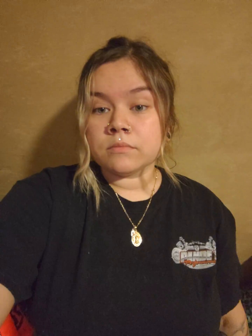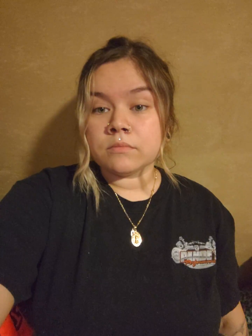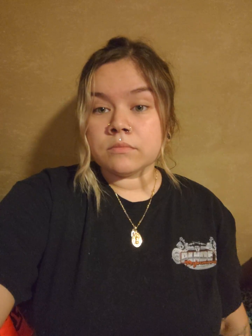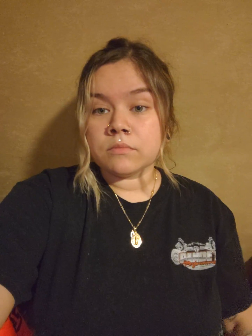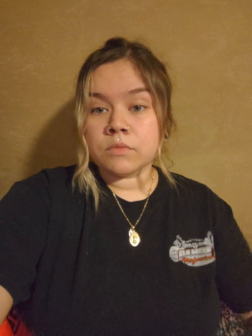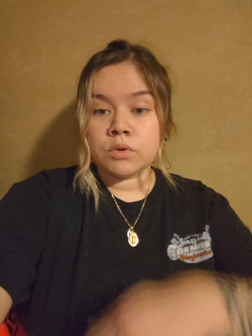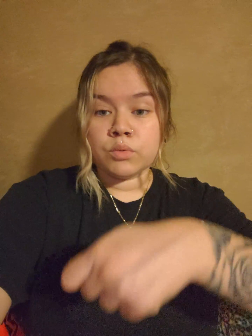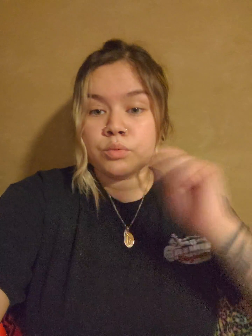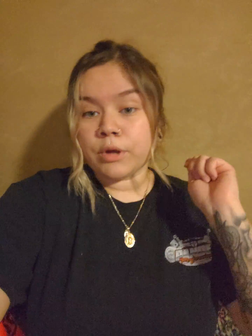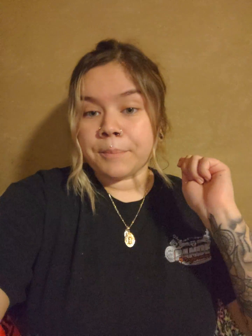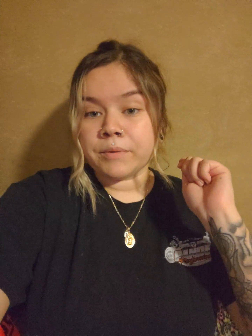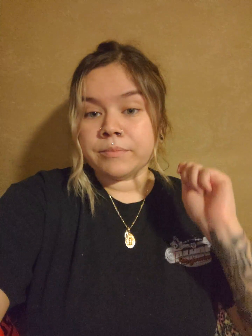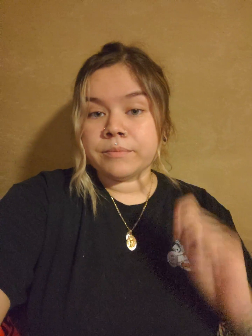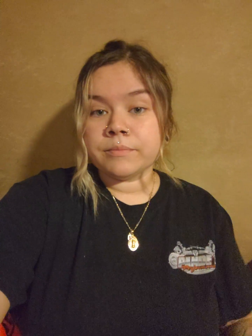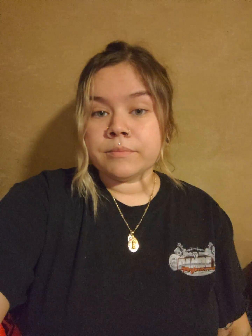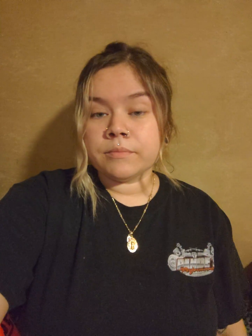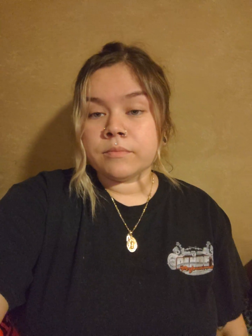rip